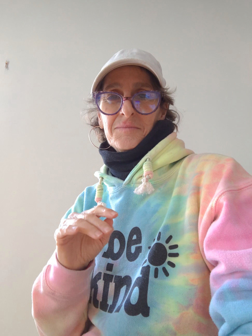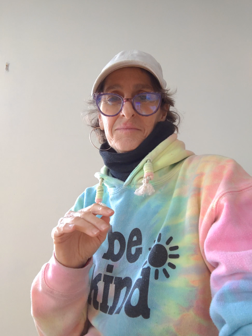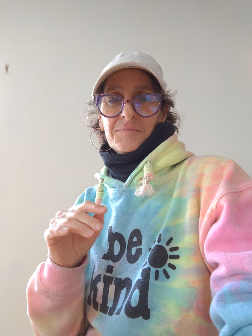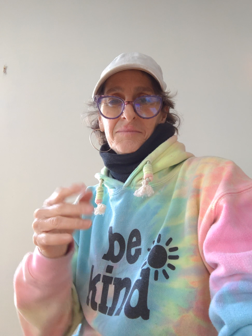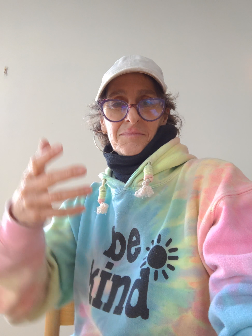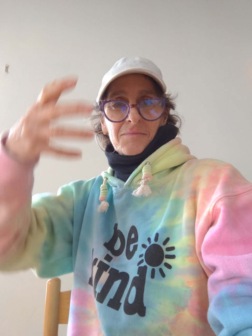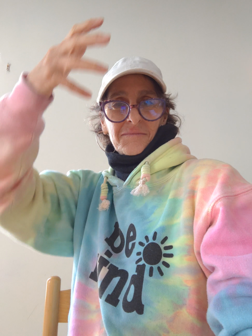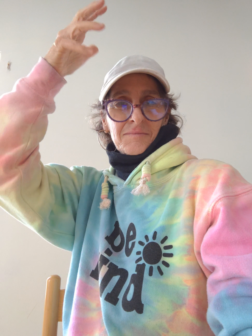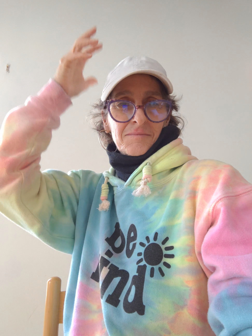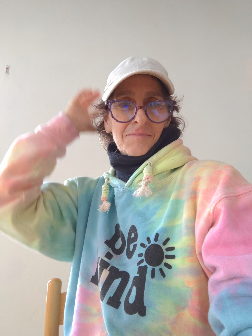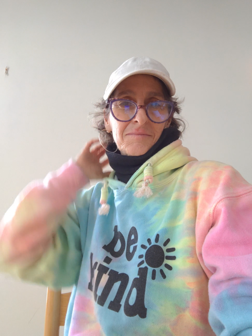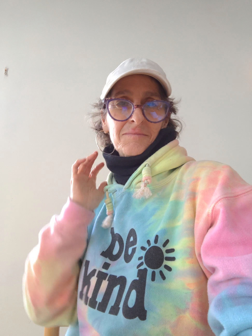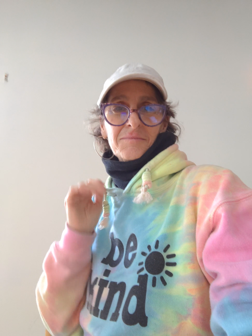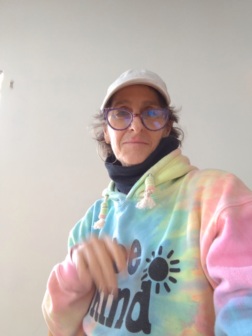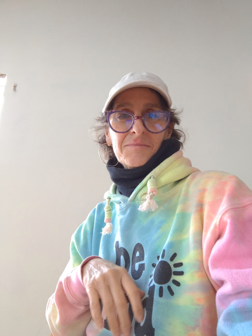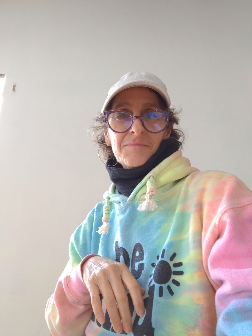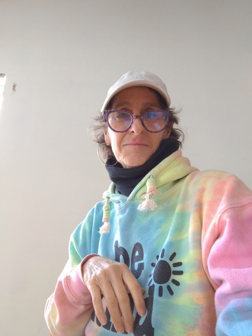lion